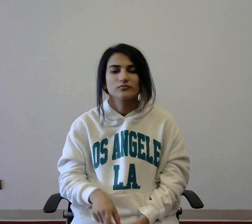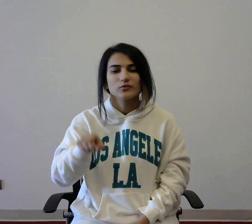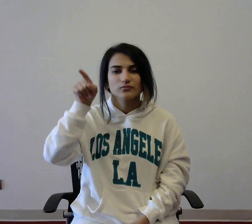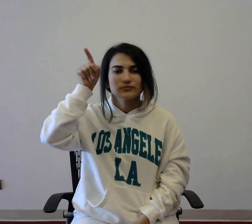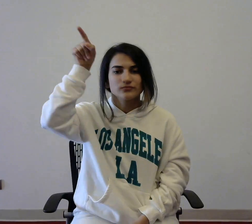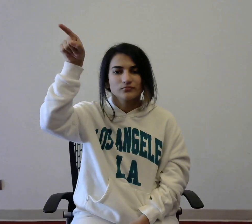onun